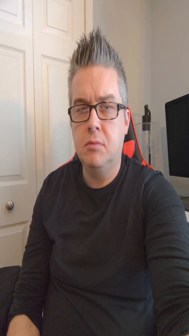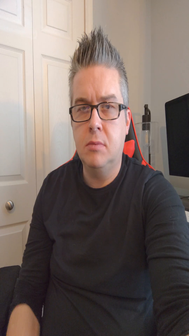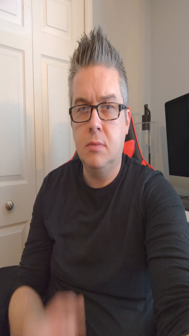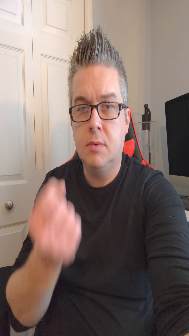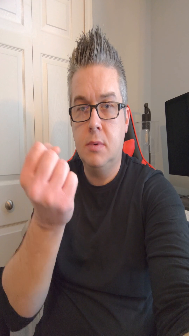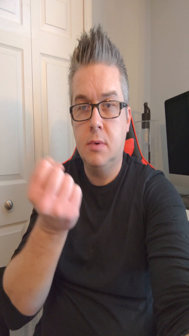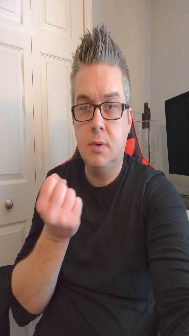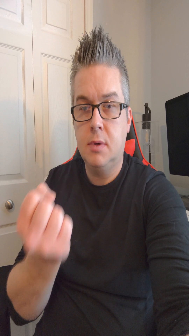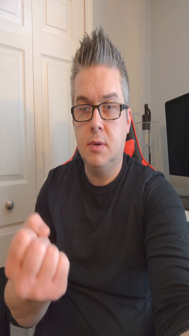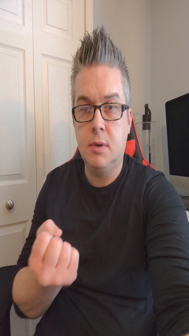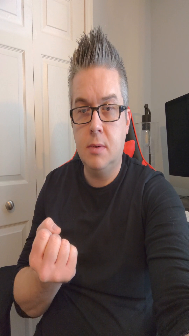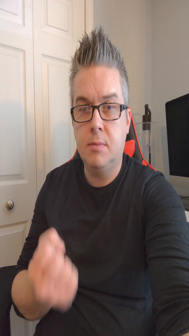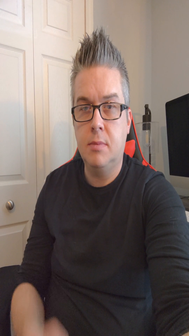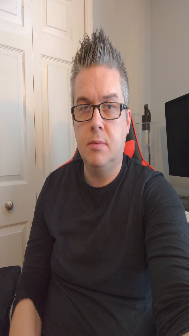drawer